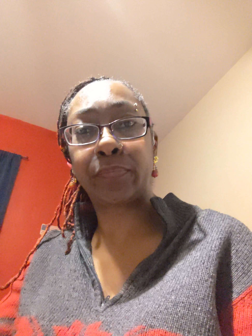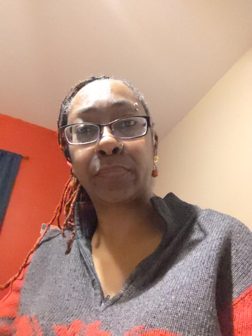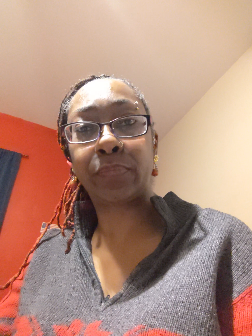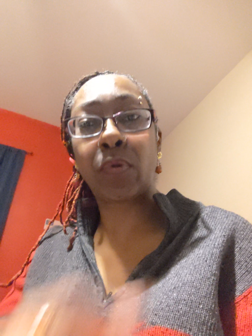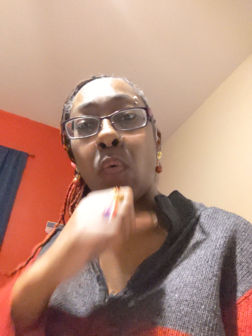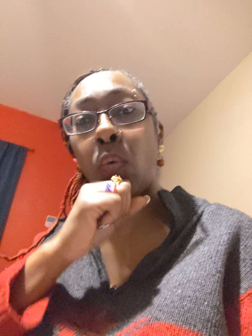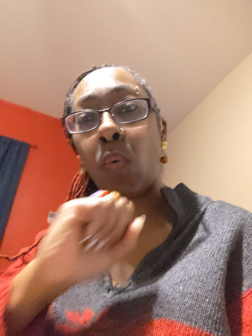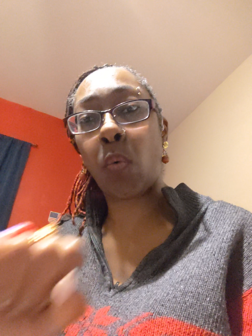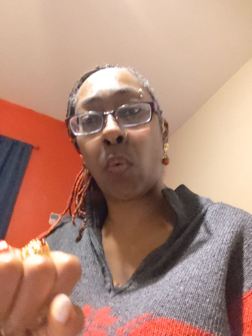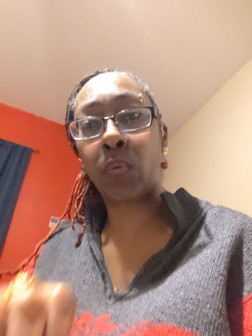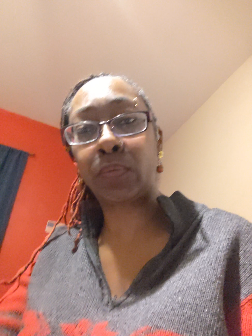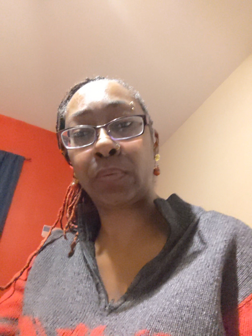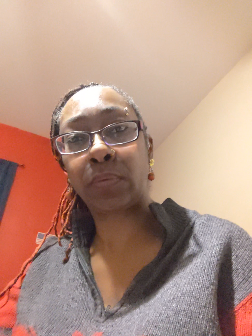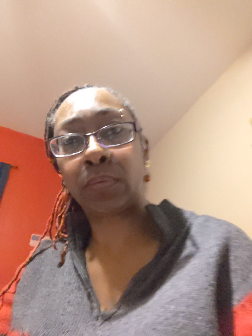old